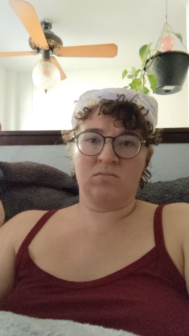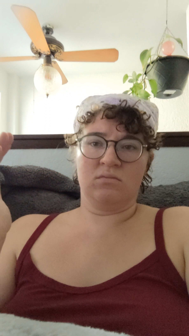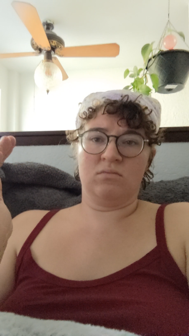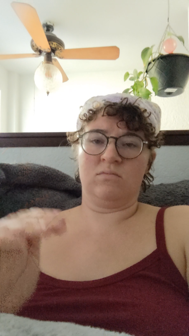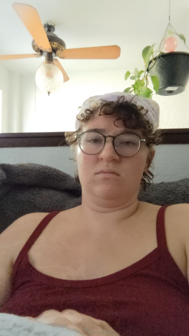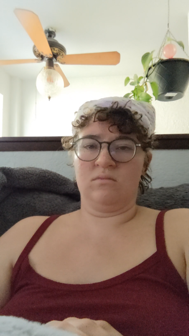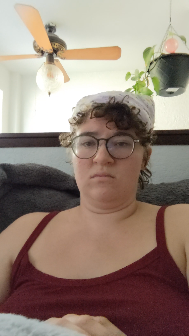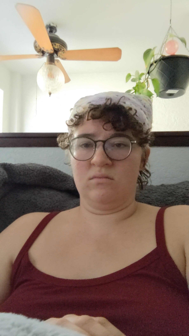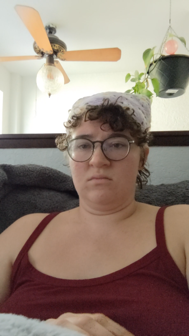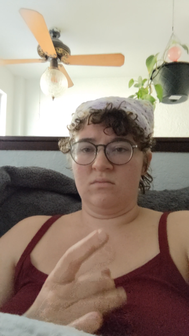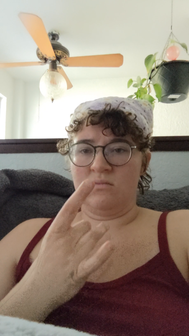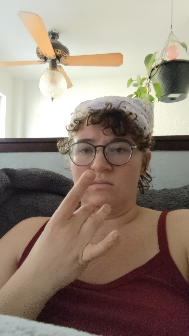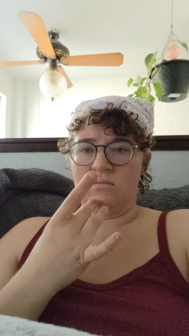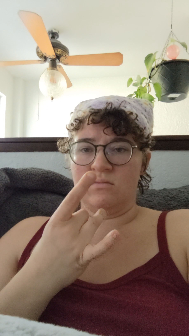light bulb